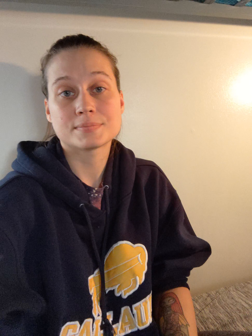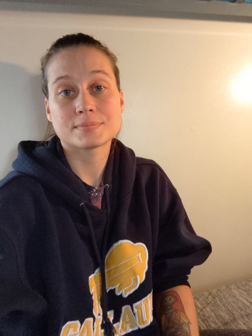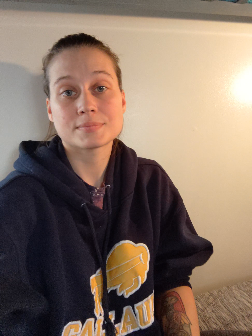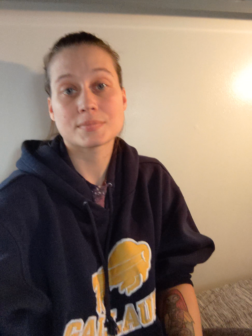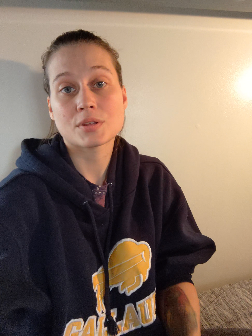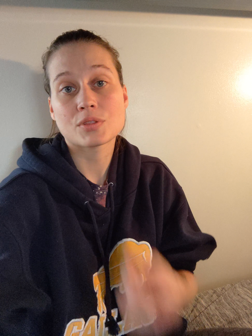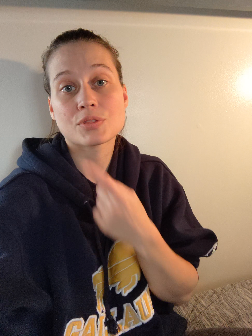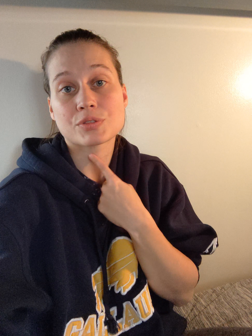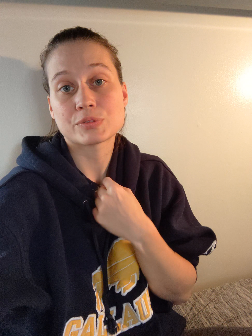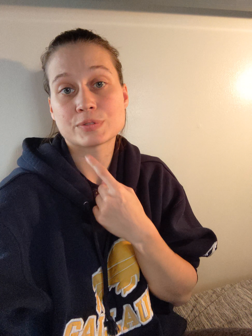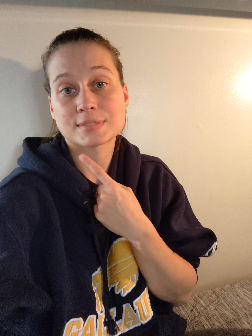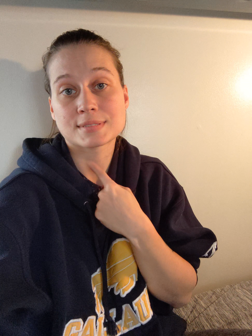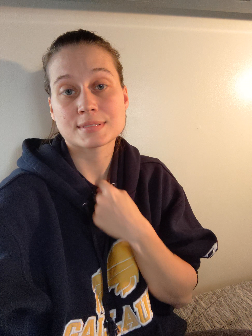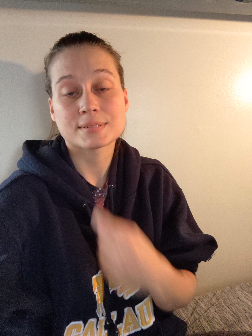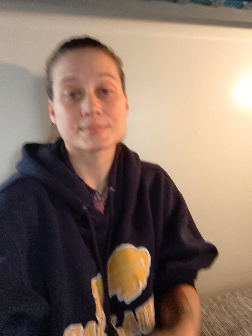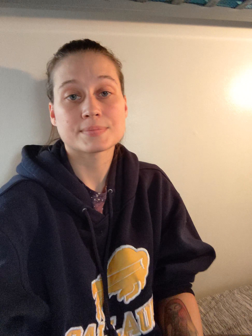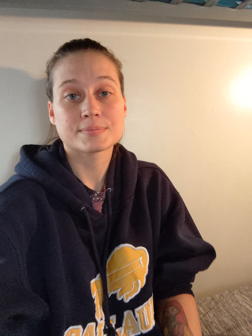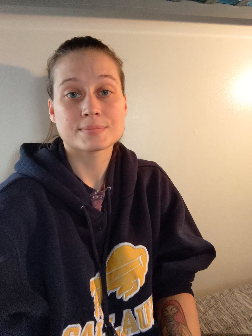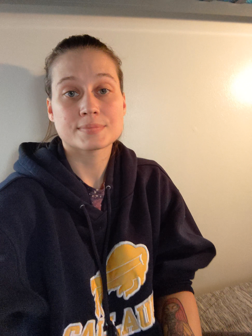thirsty